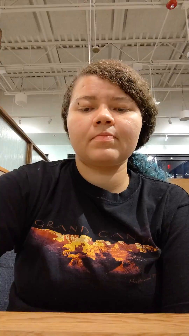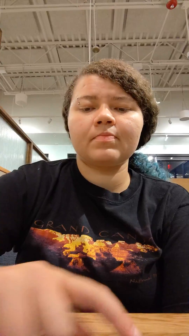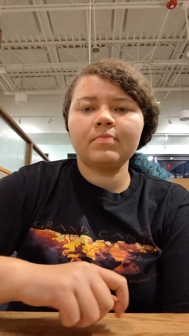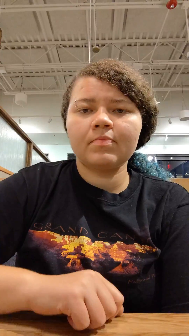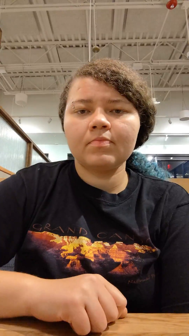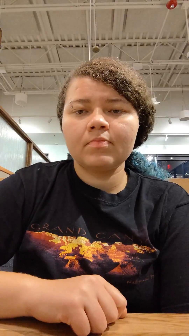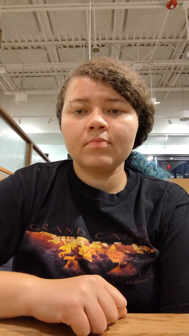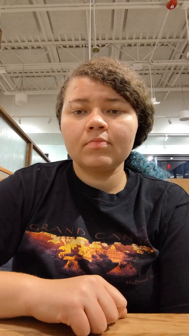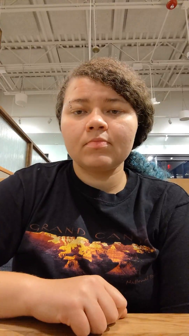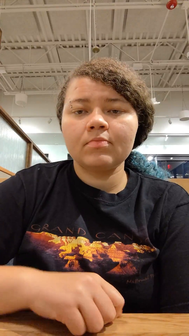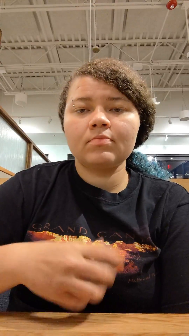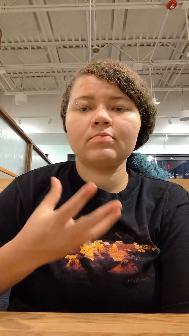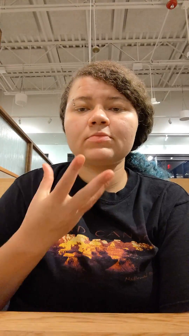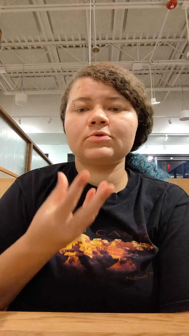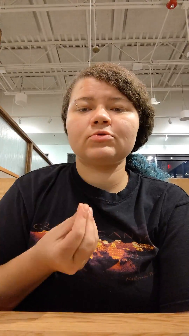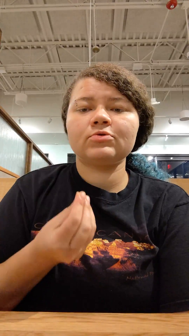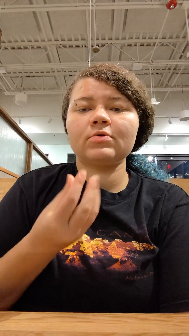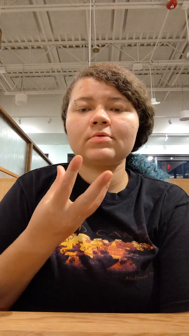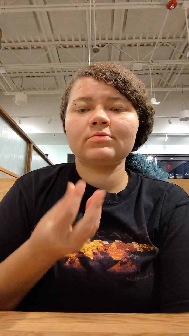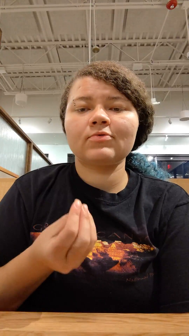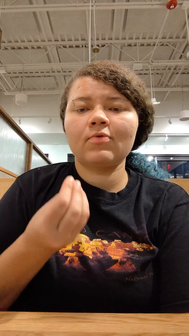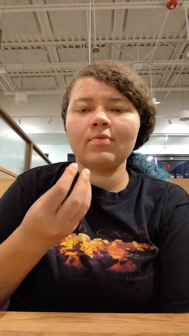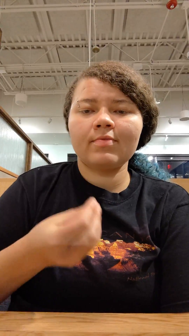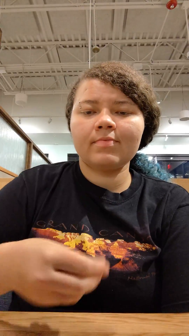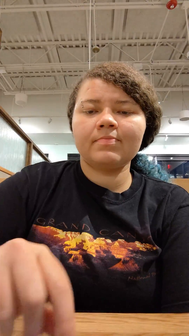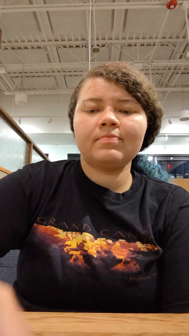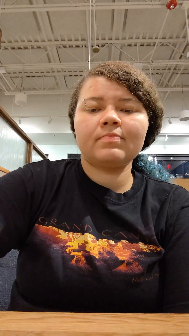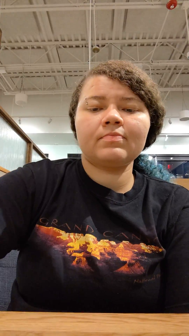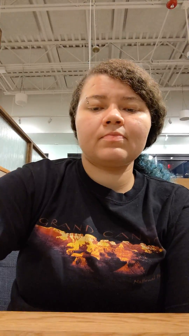gentle